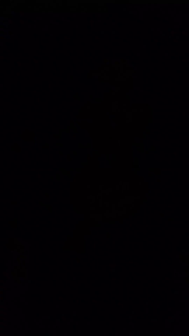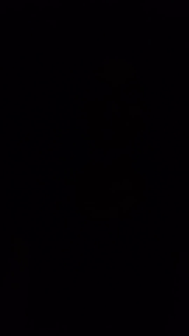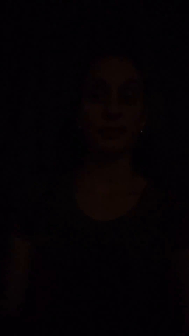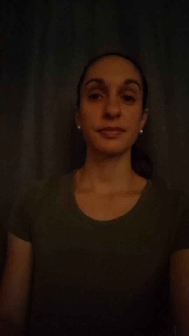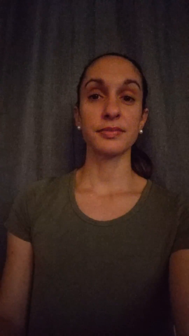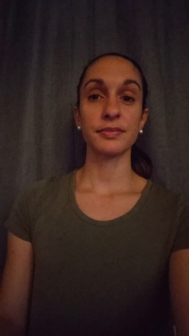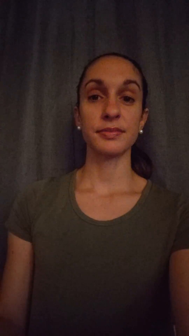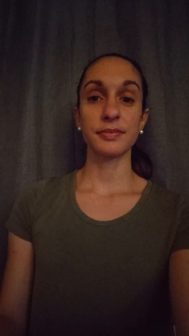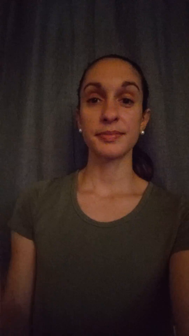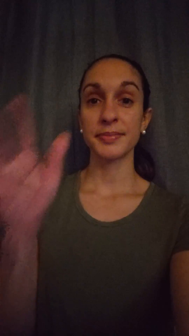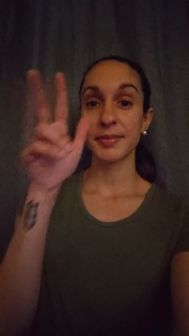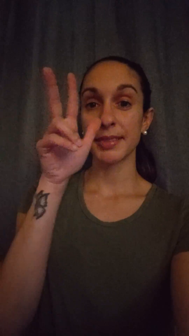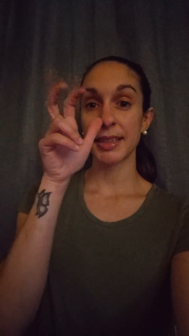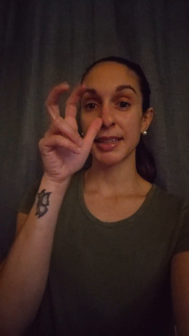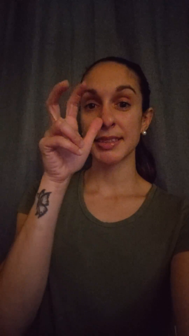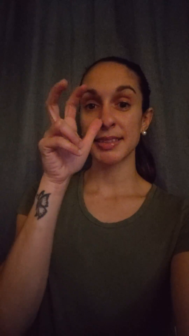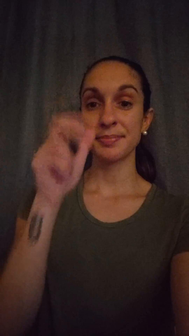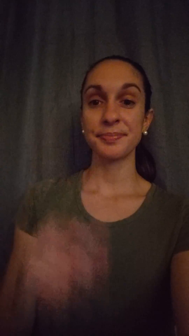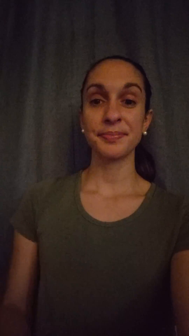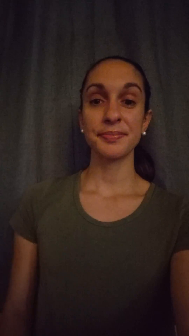ant